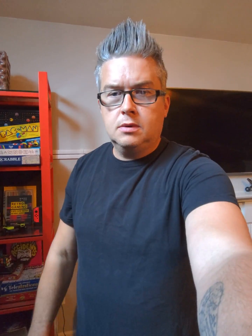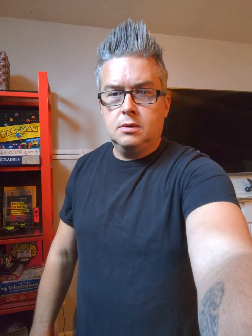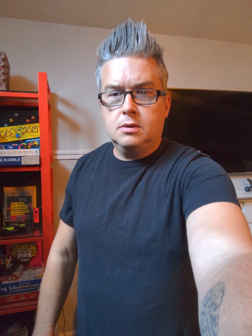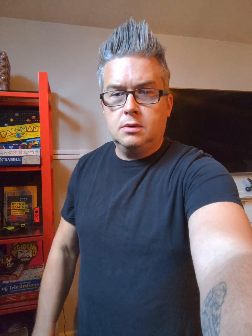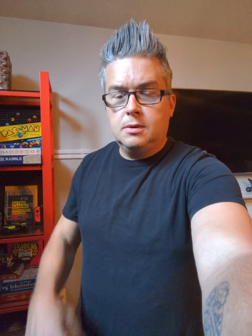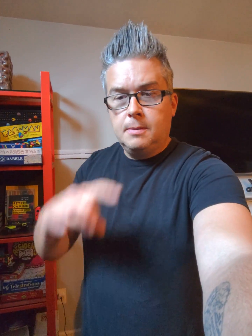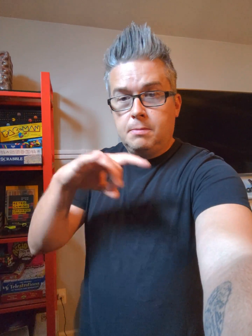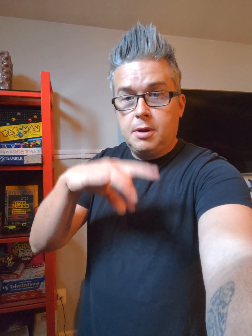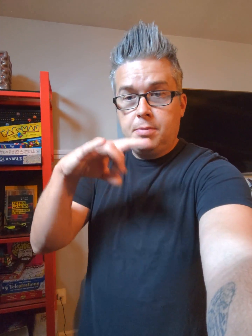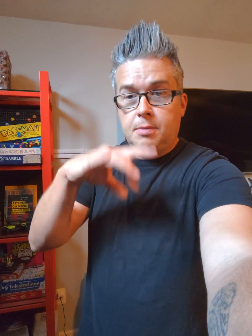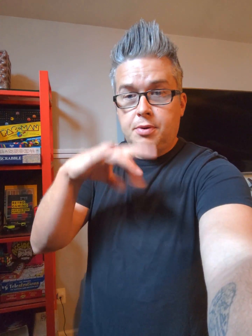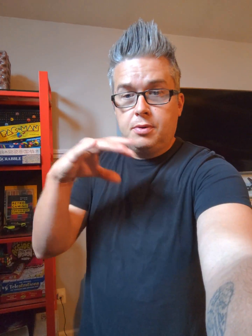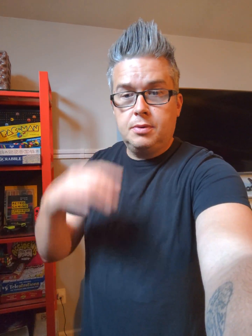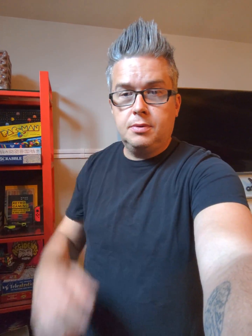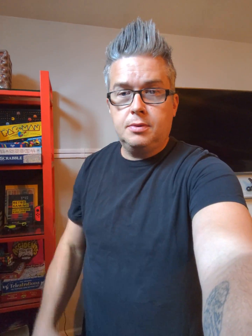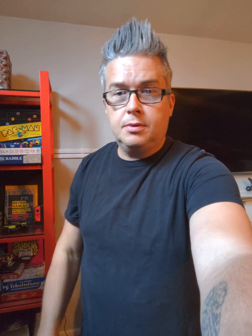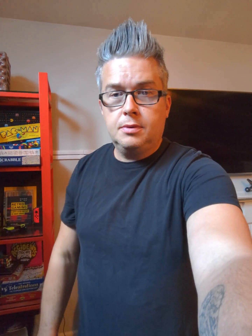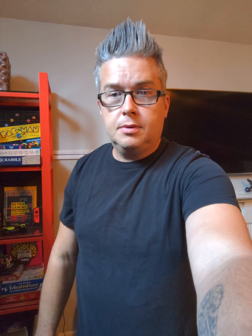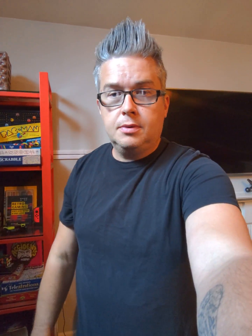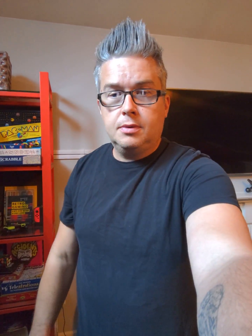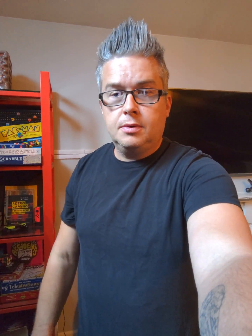pumpkin